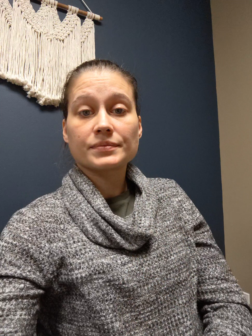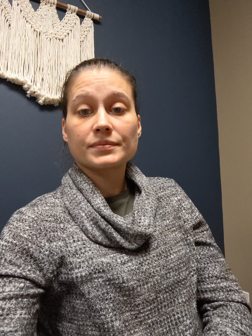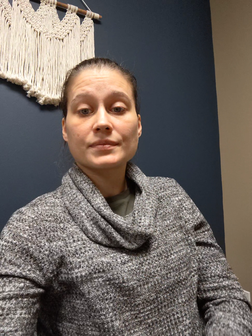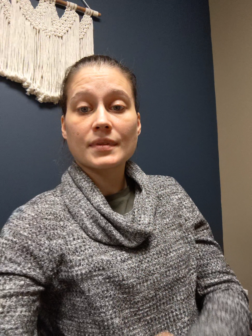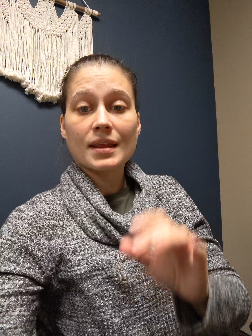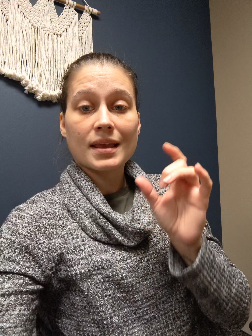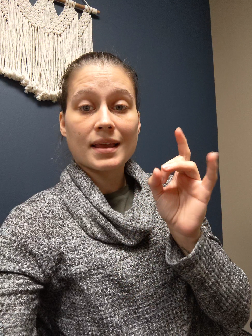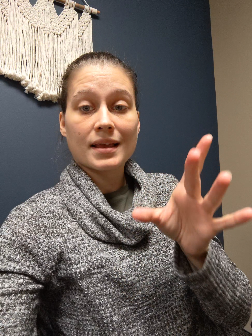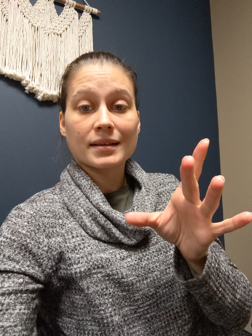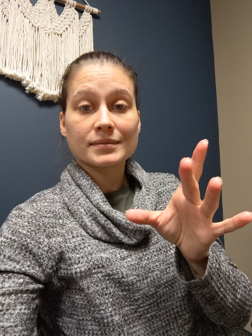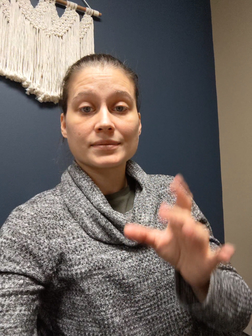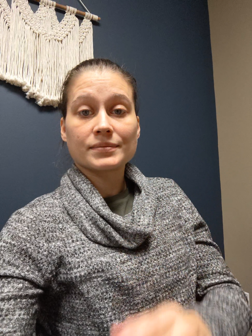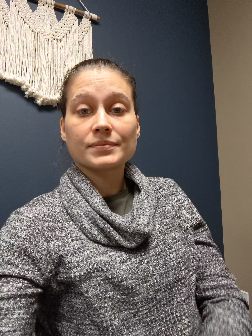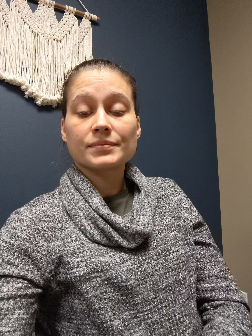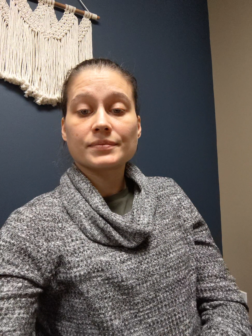hate